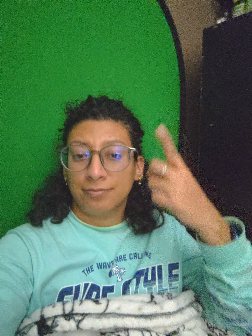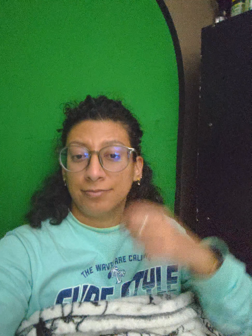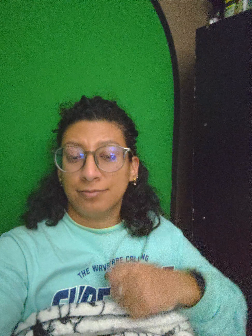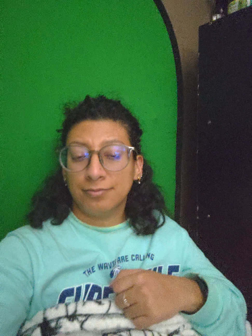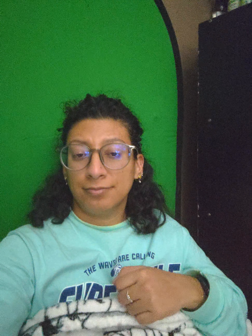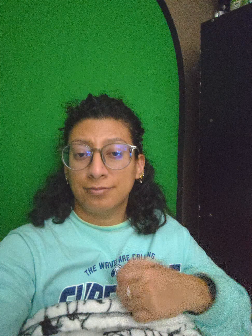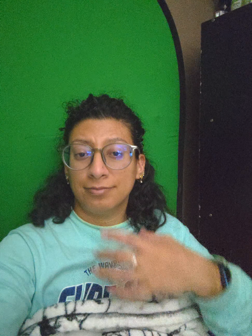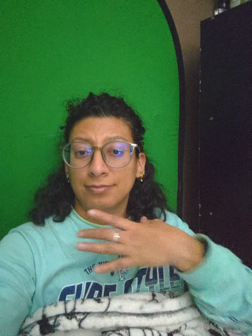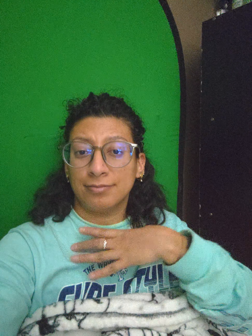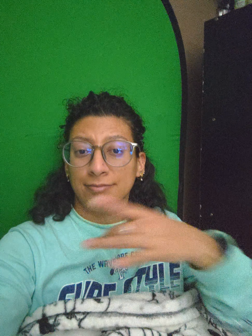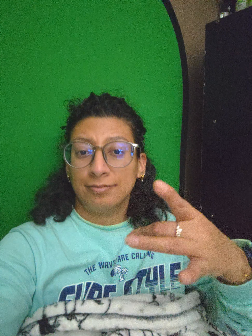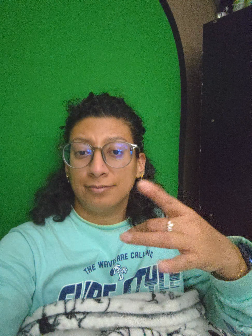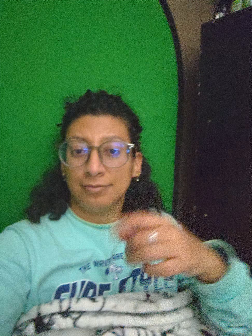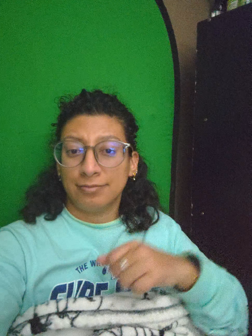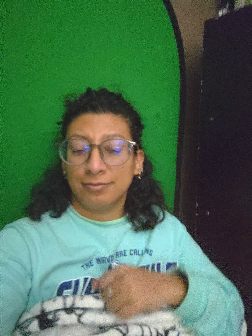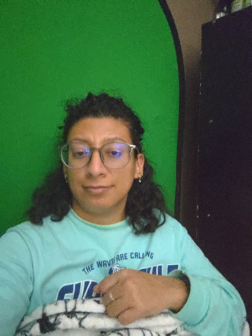like